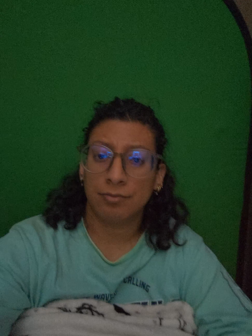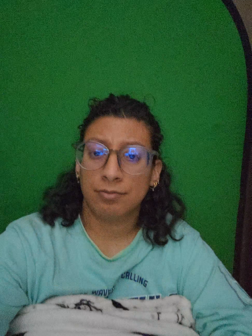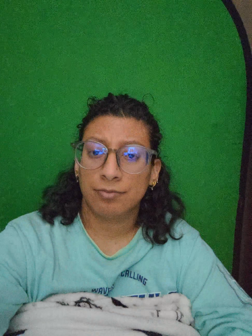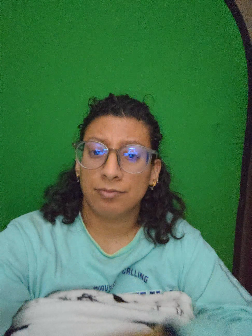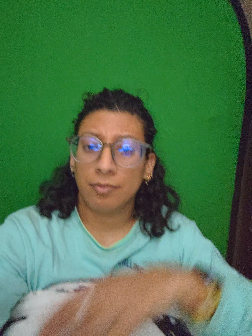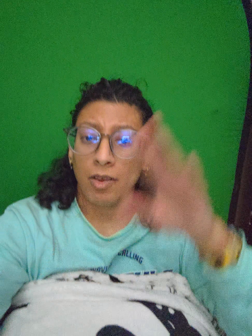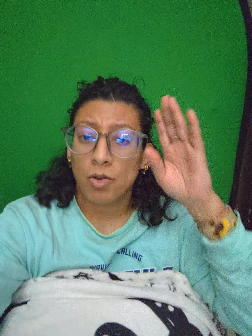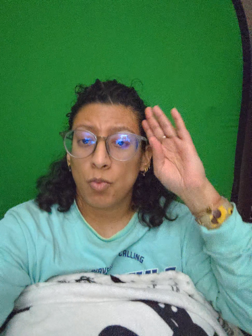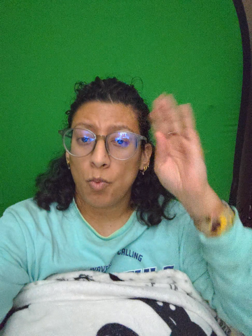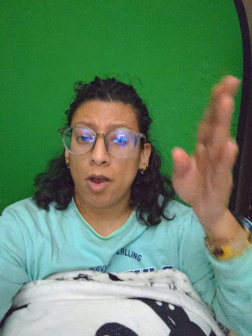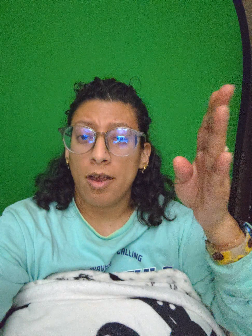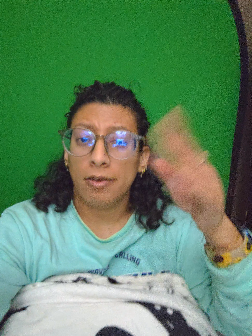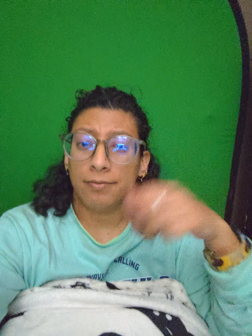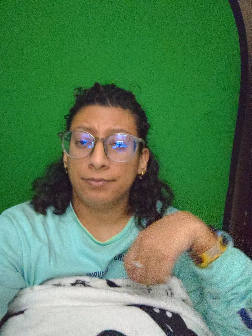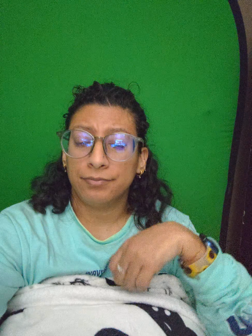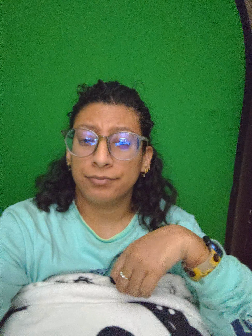will